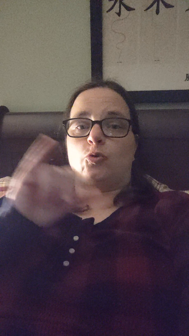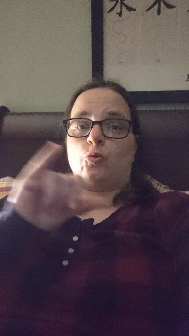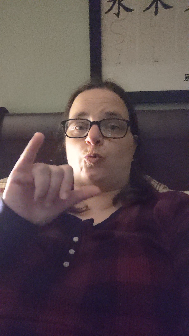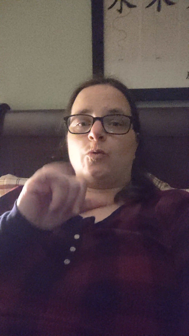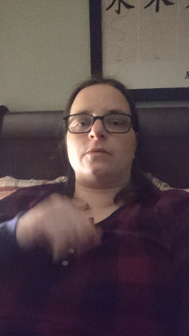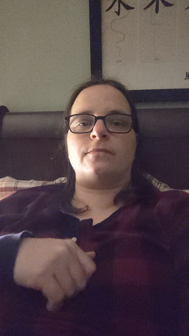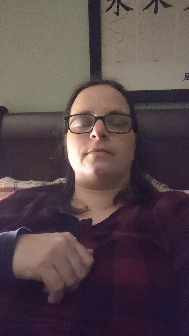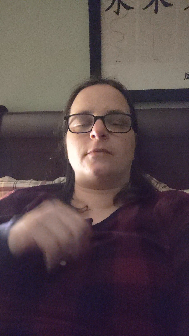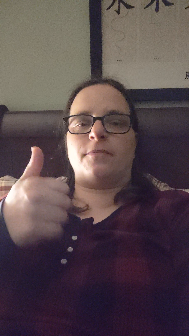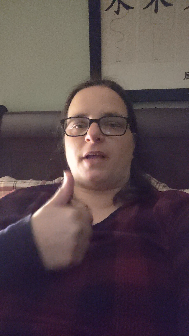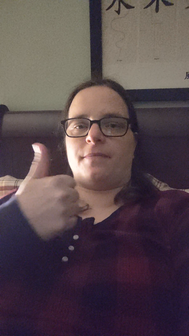basement